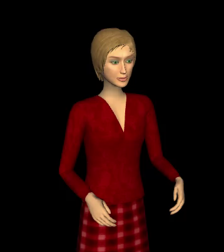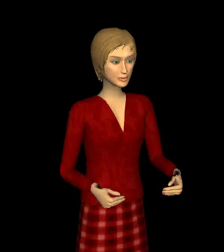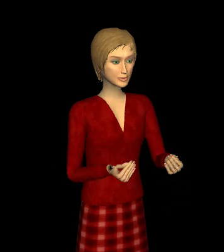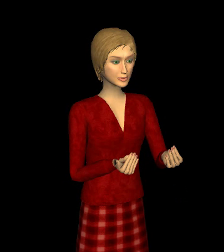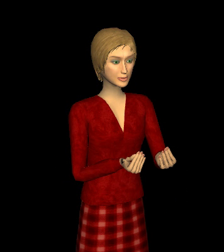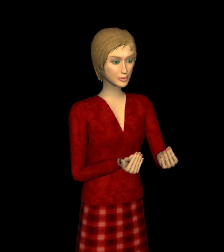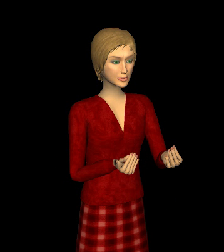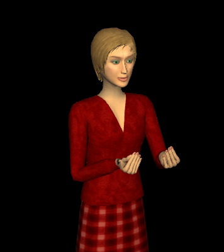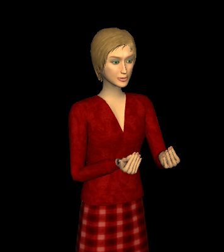أين